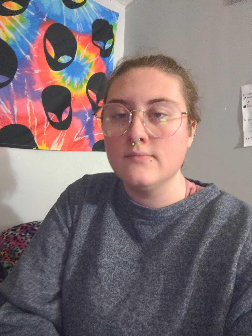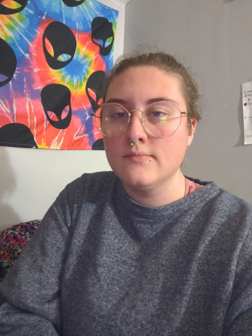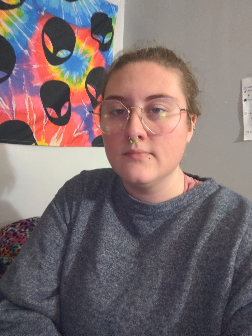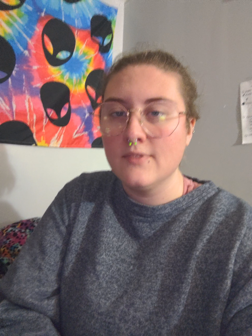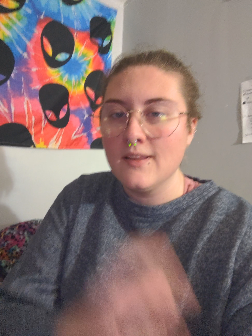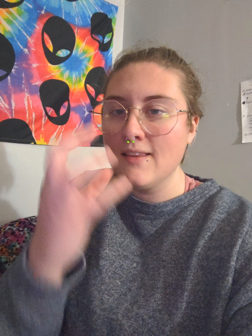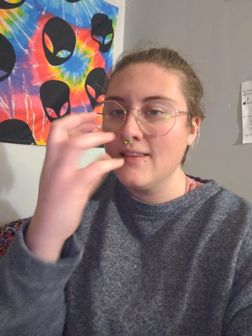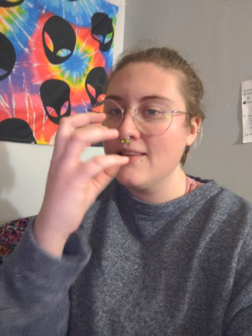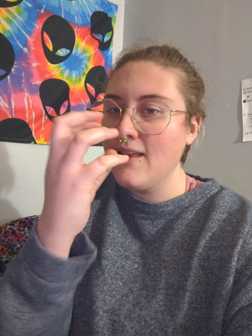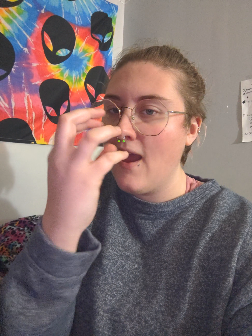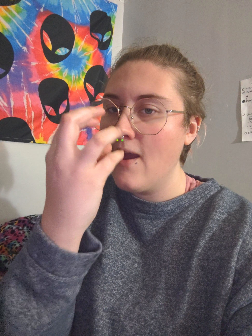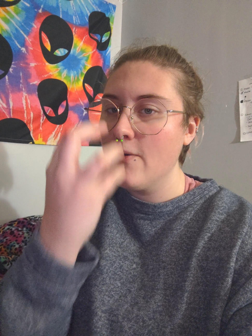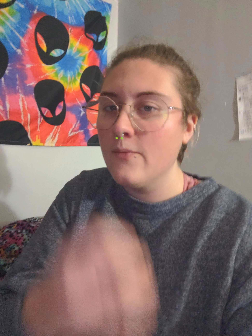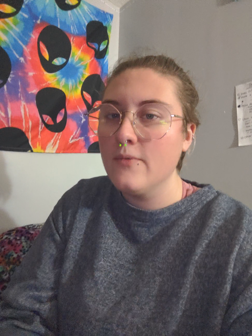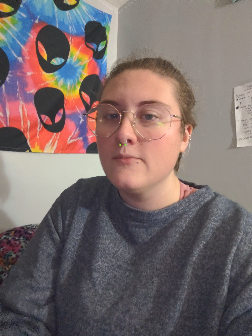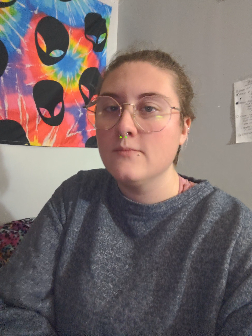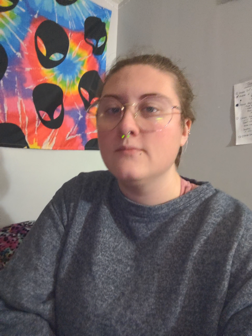clown